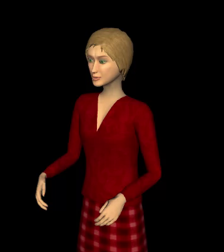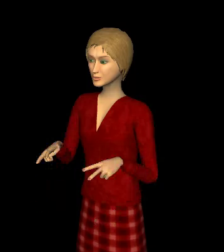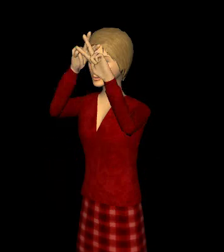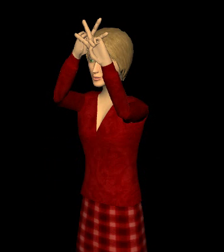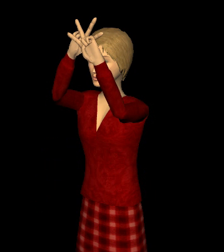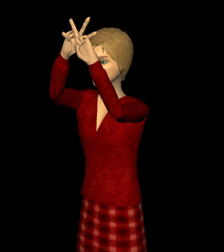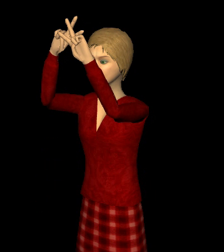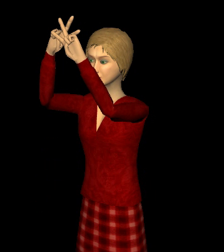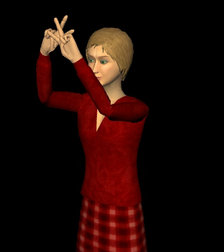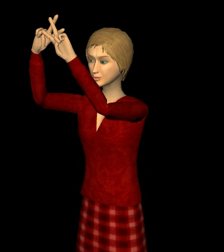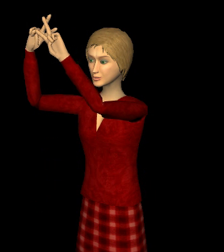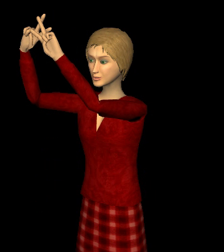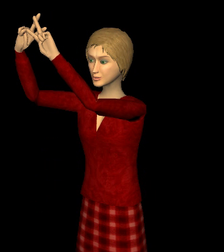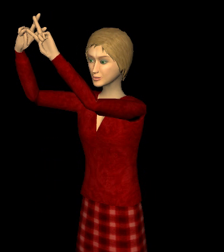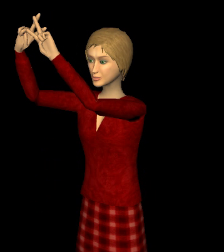نجمة